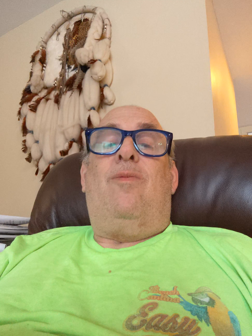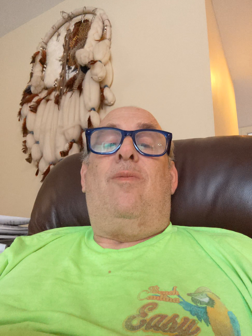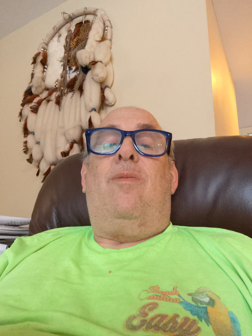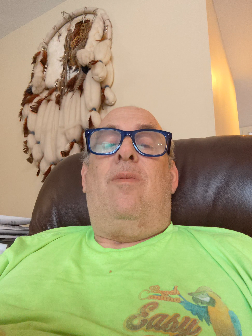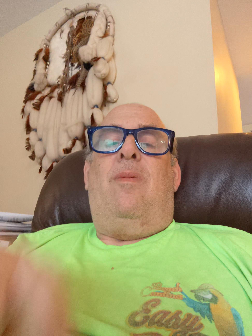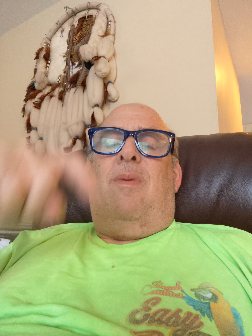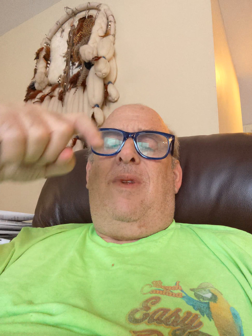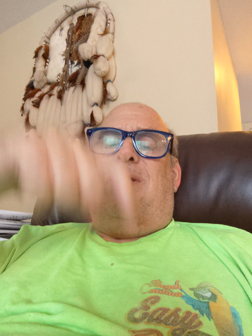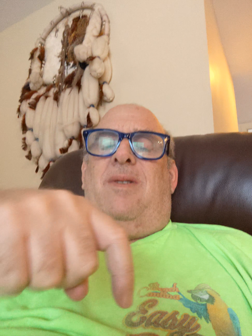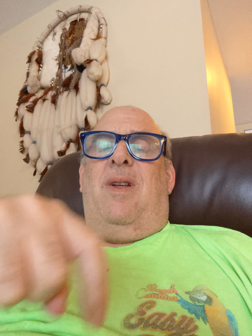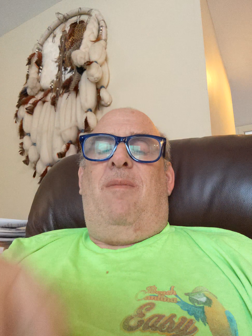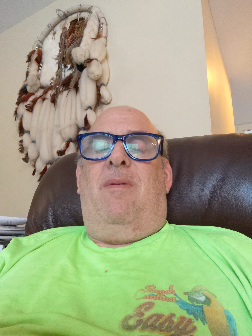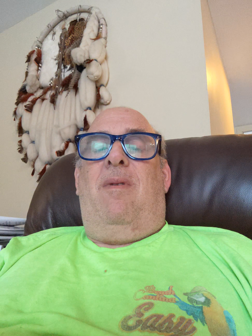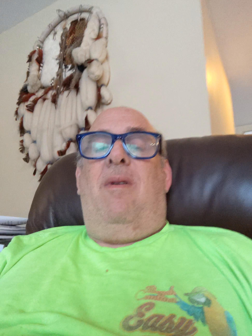time